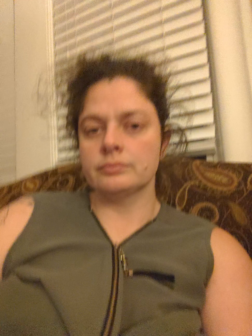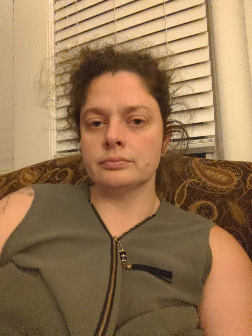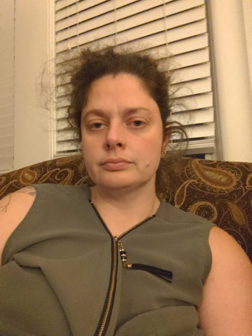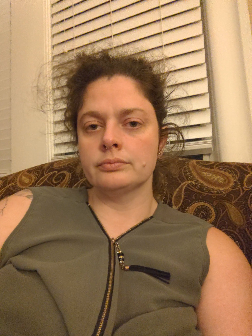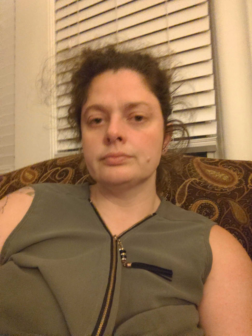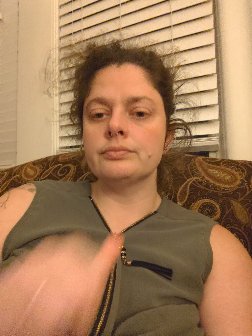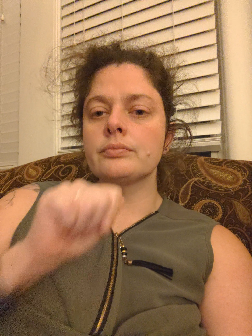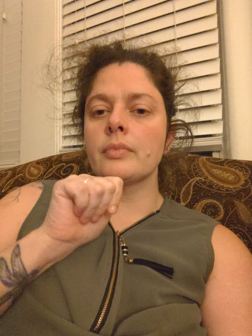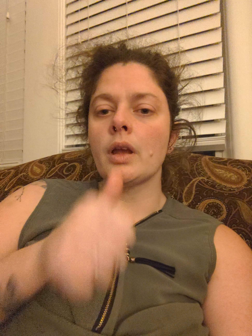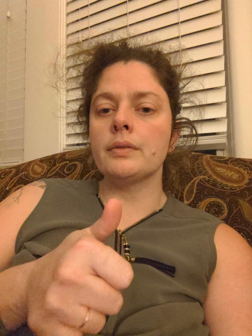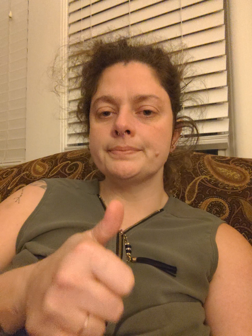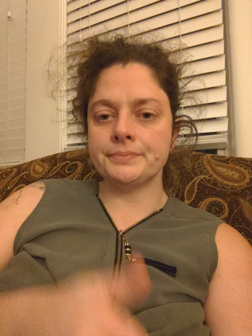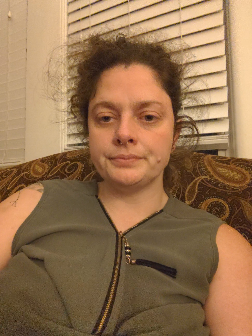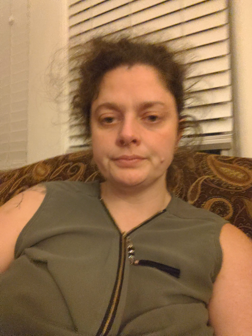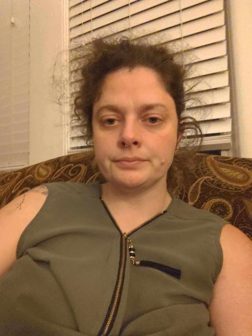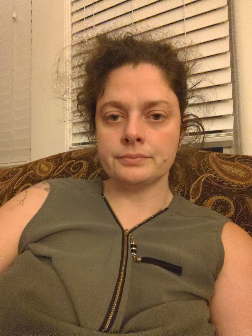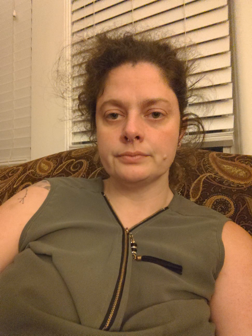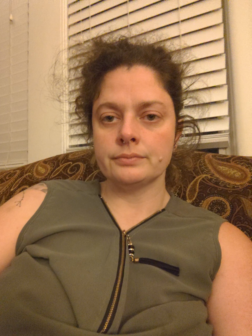not